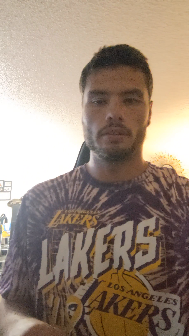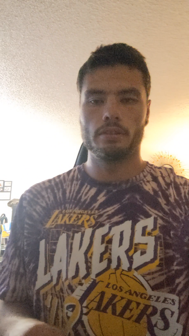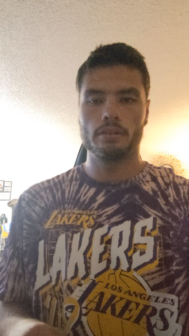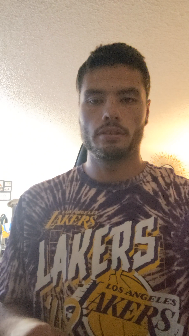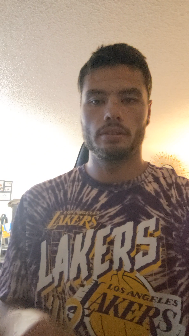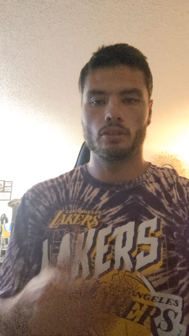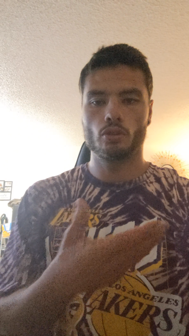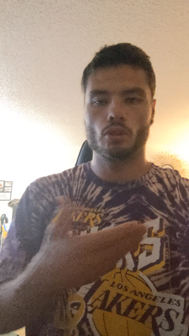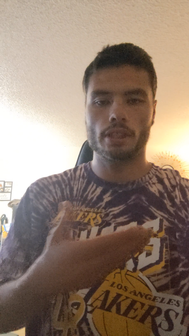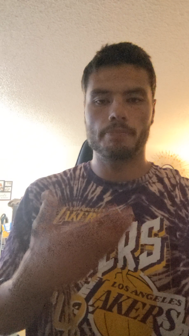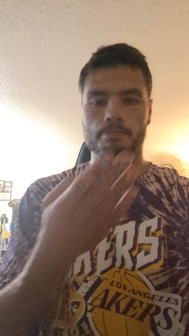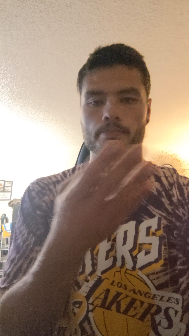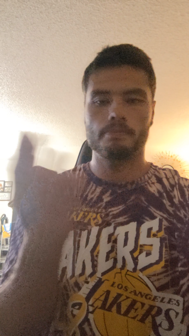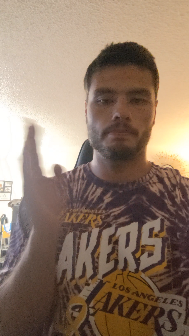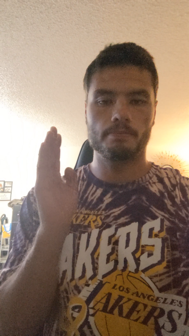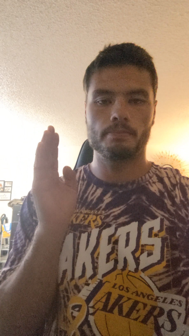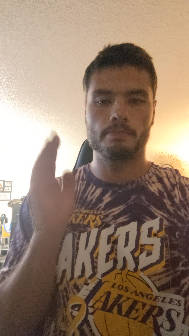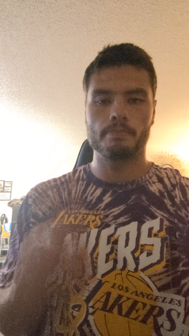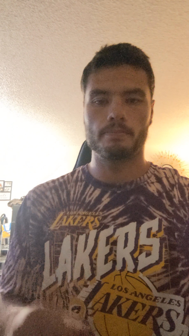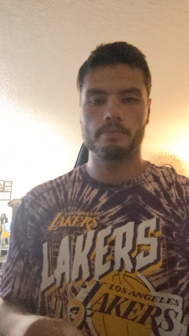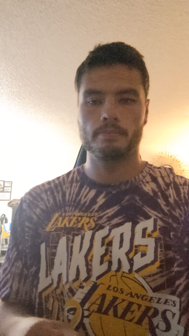crib